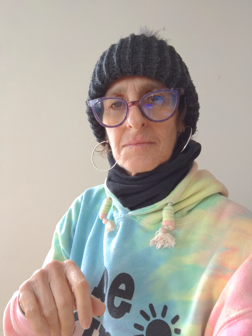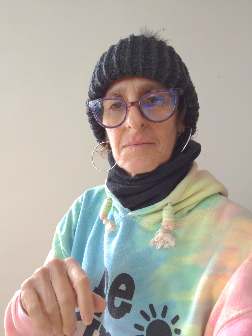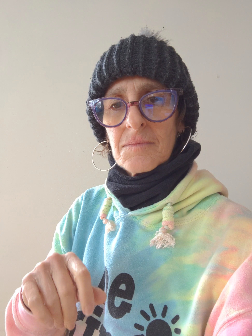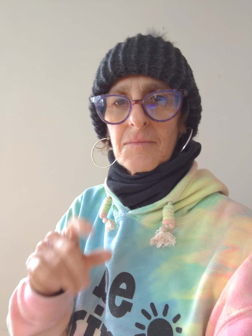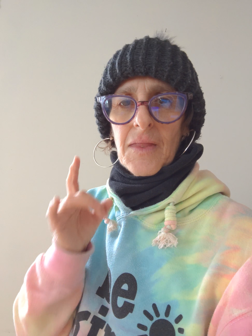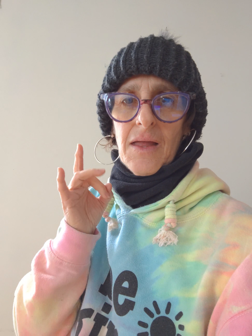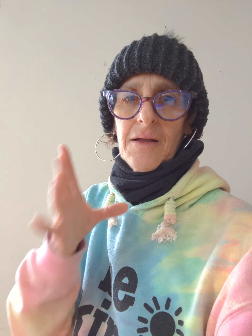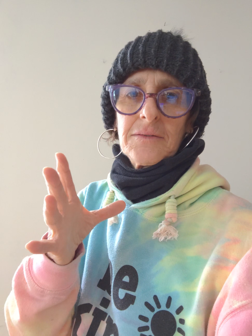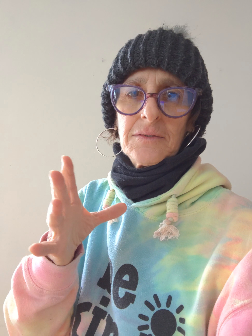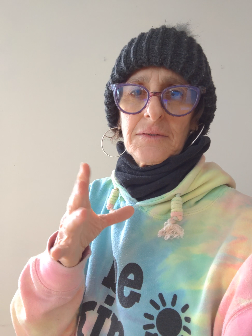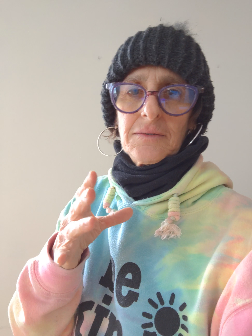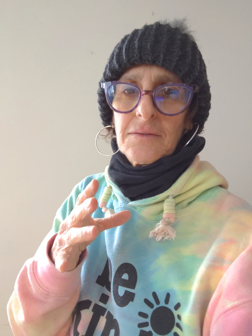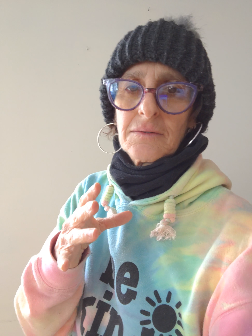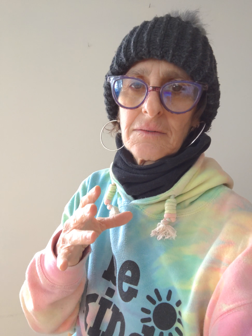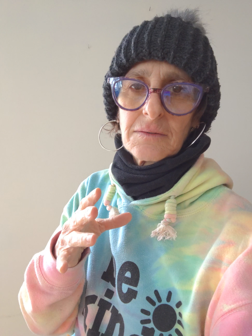hate